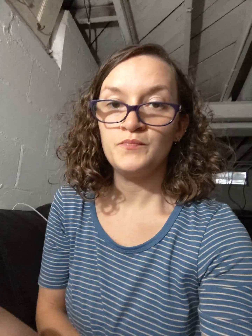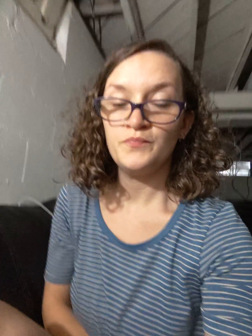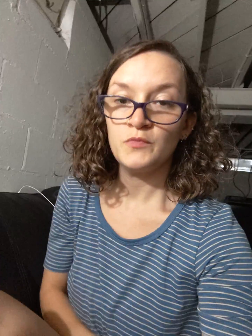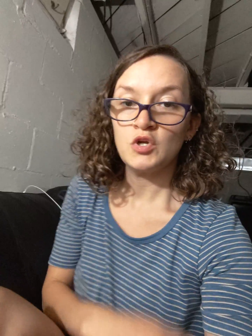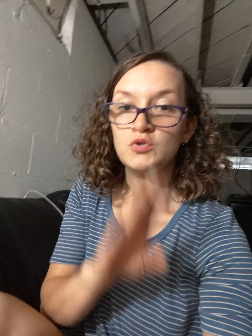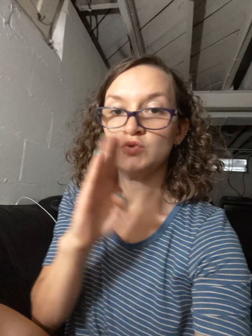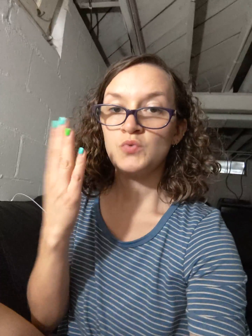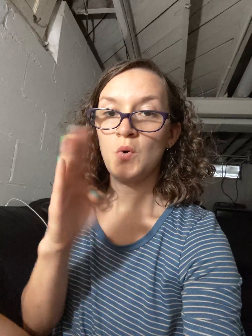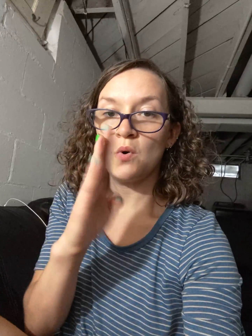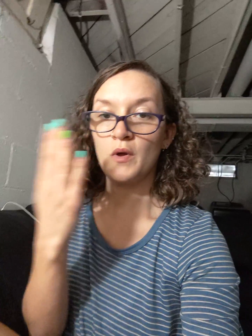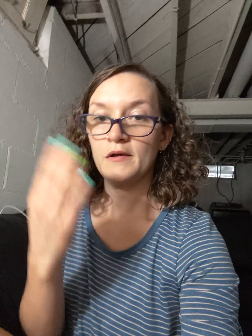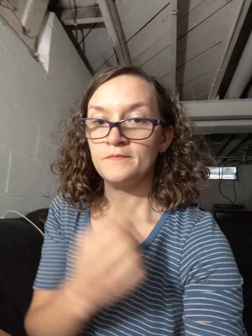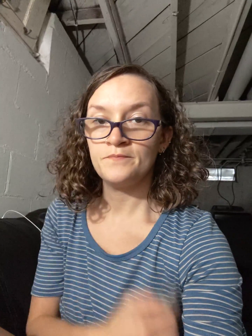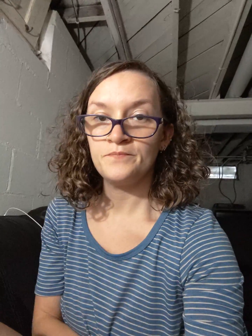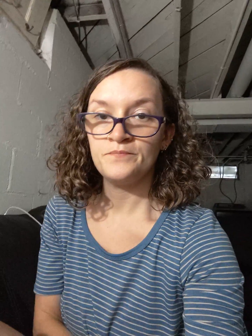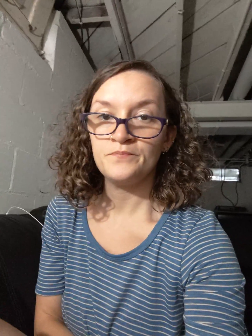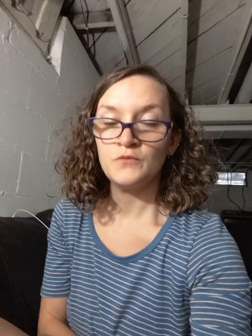door